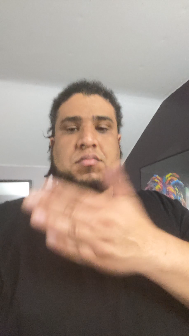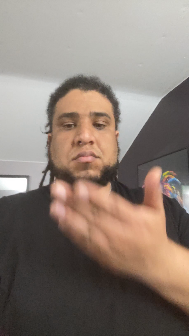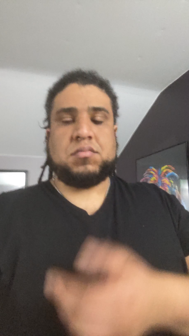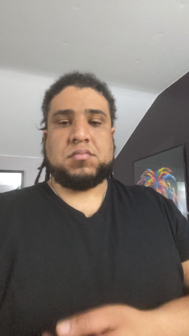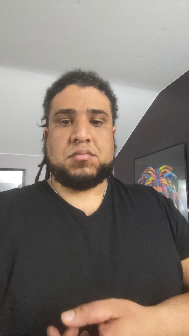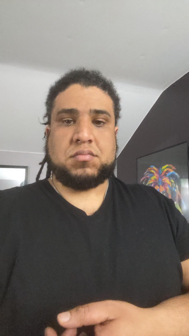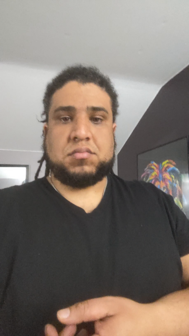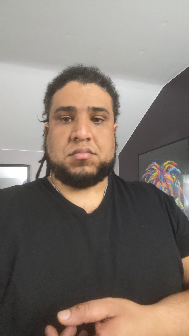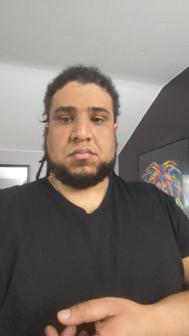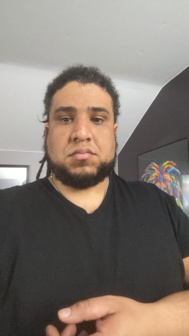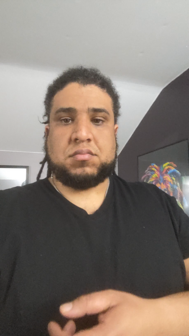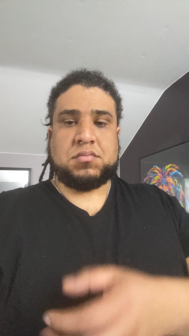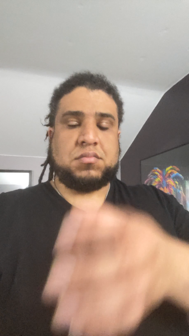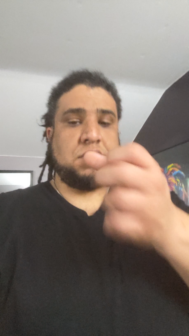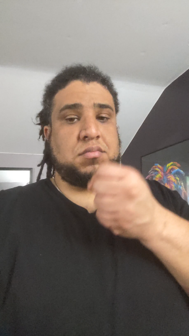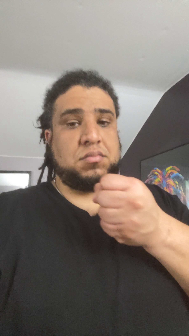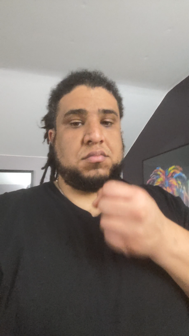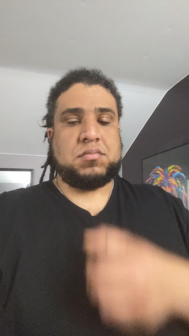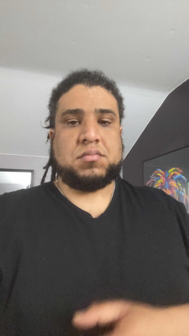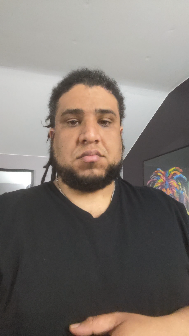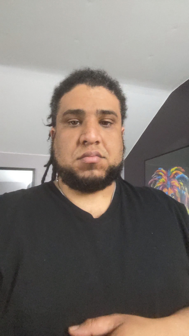get